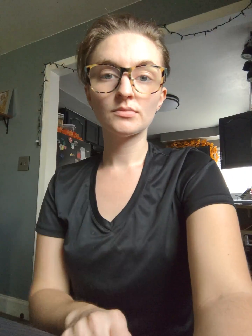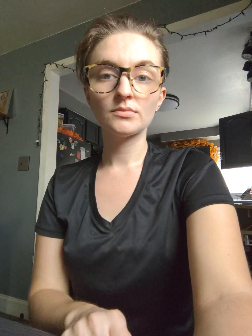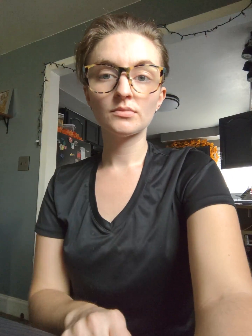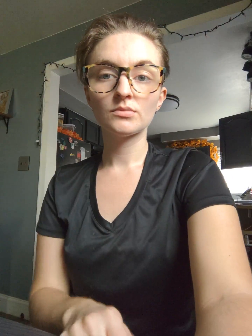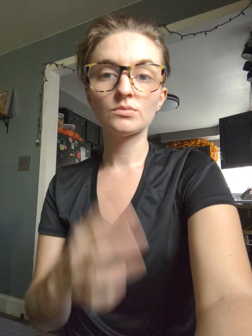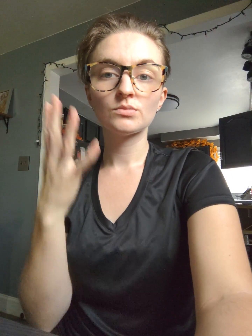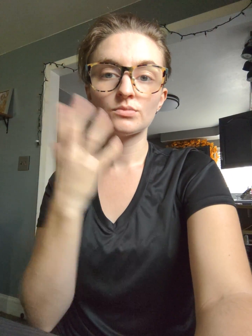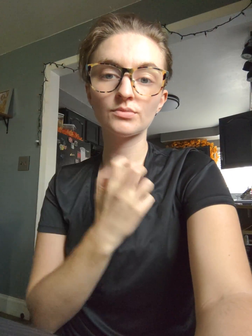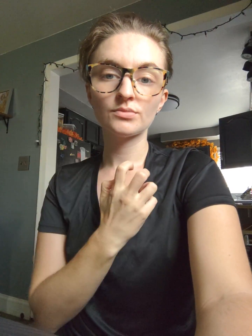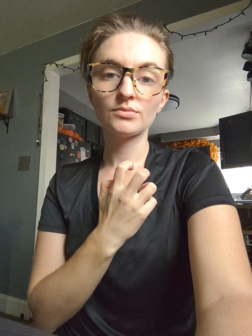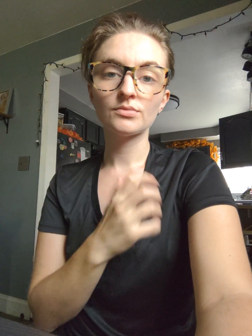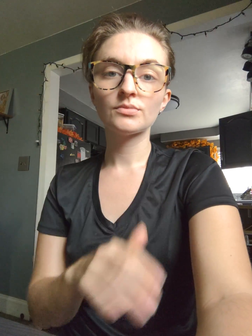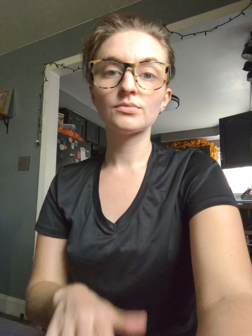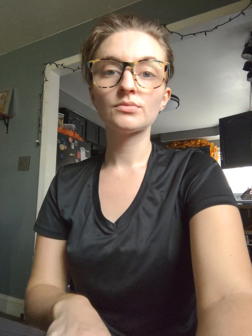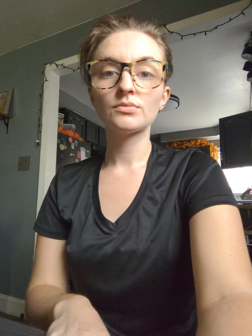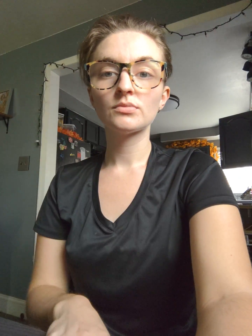dark